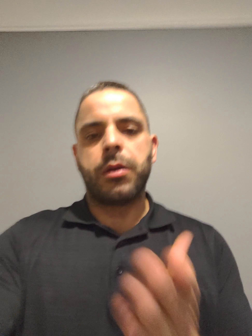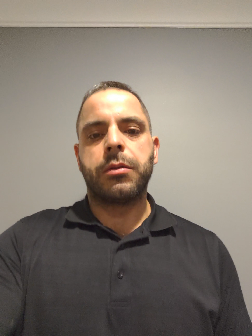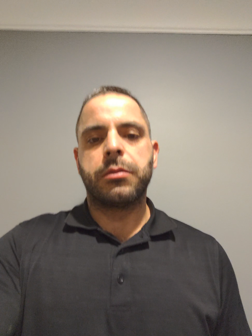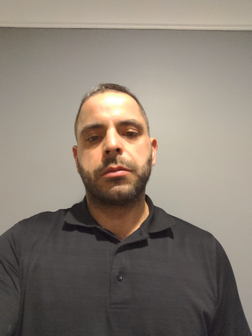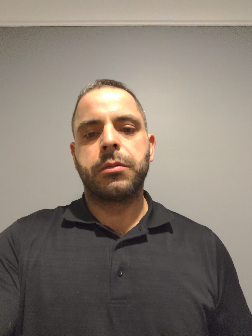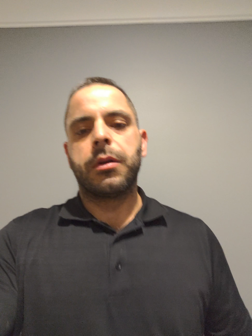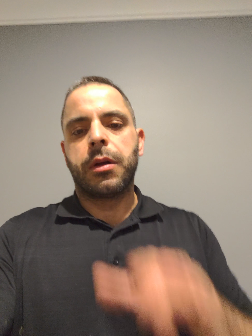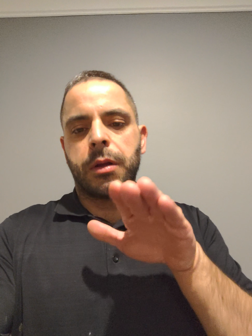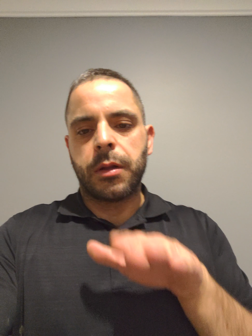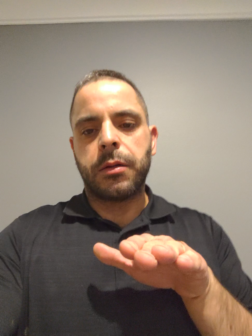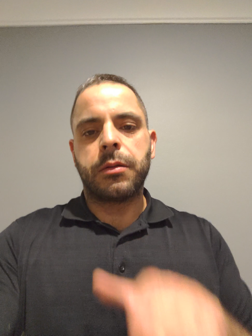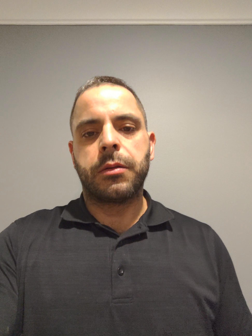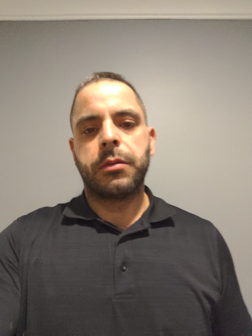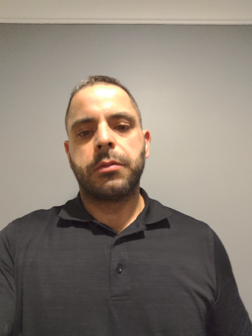on